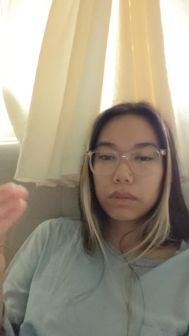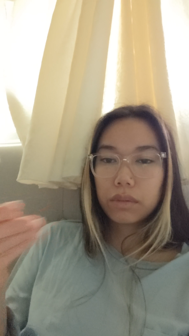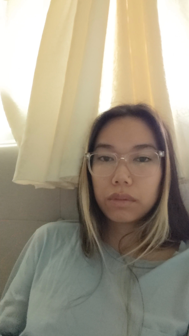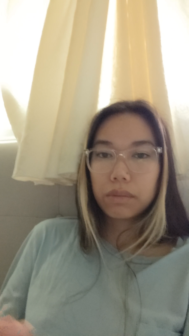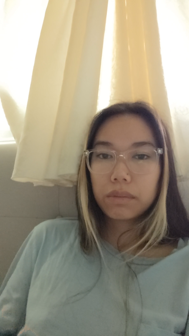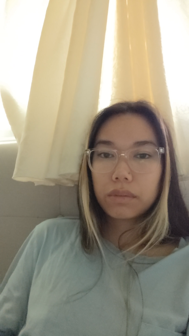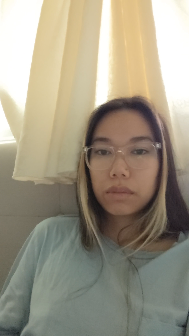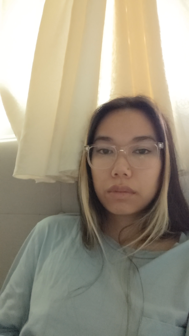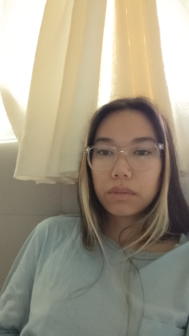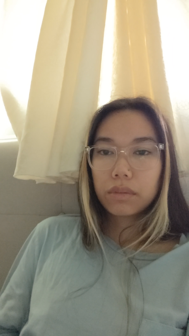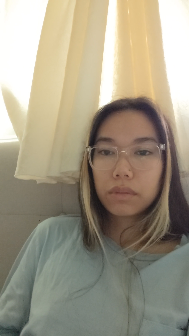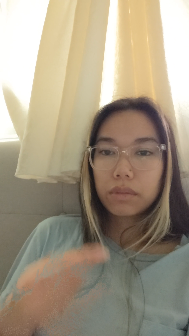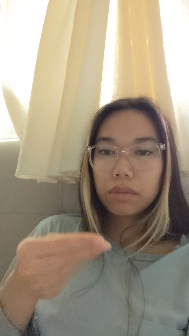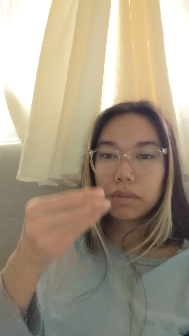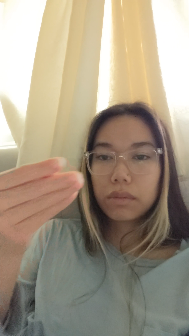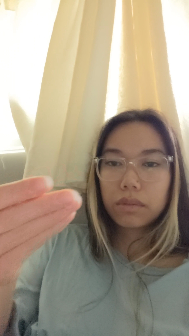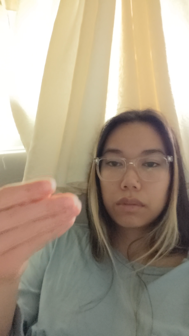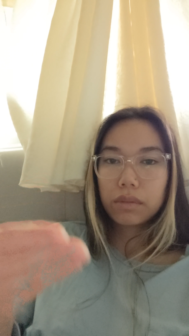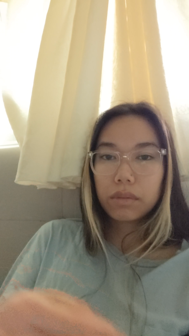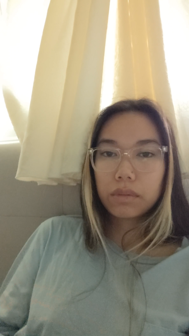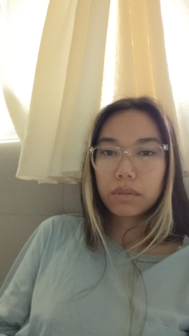buy